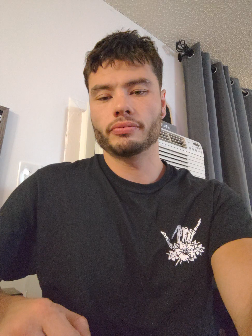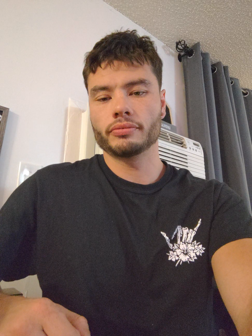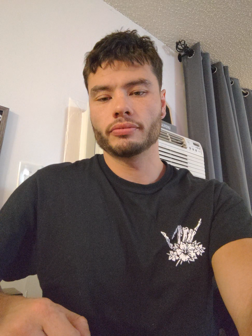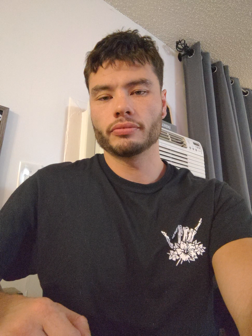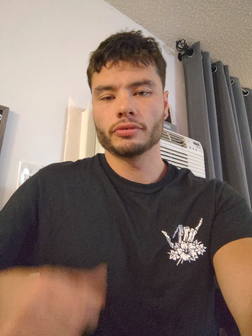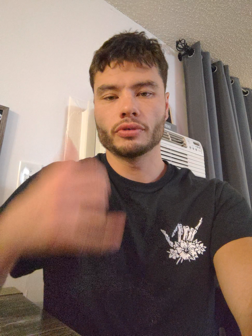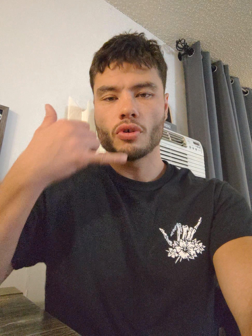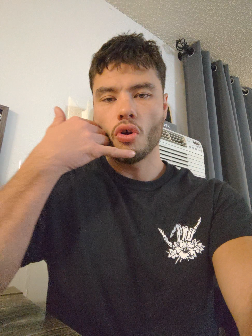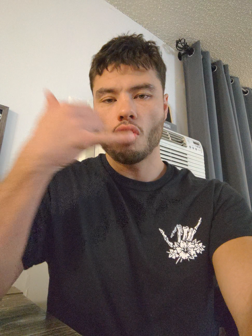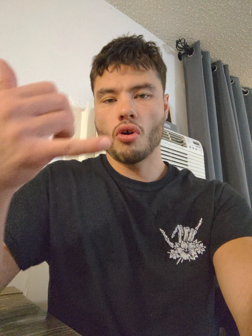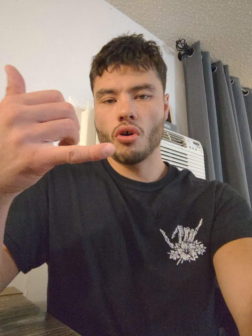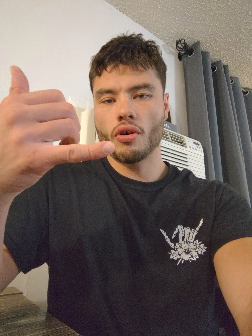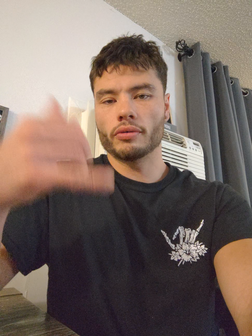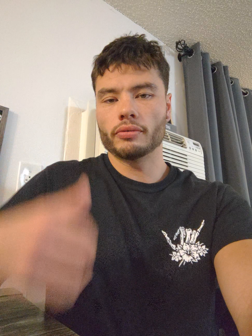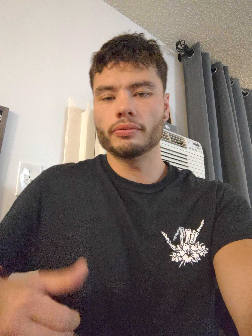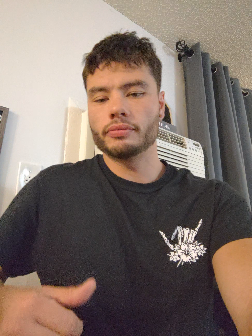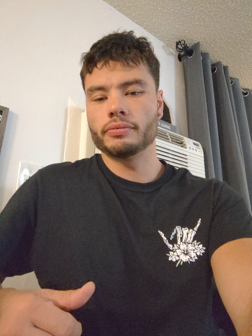call on the phone